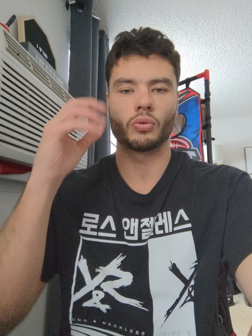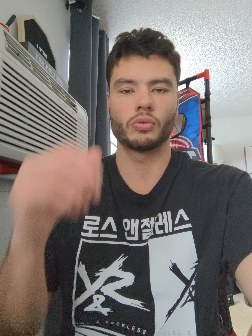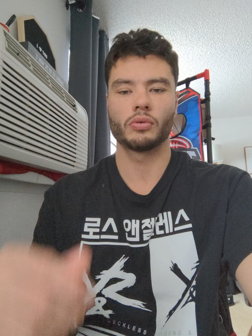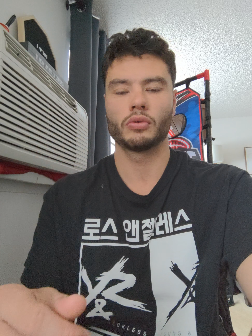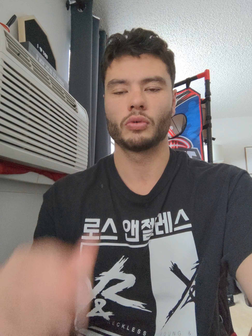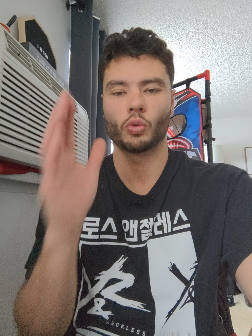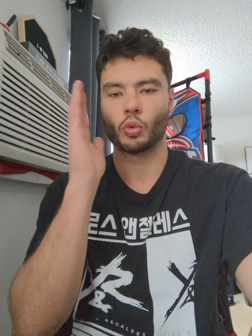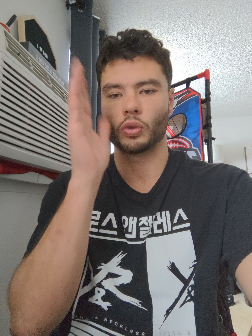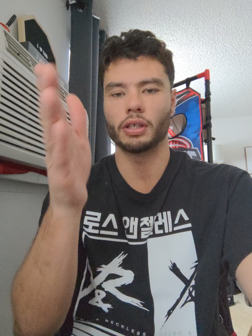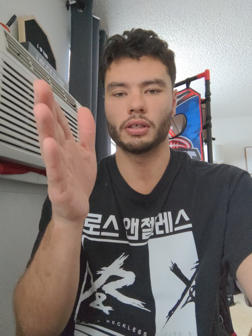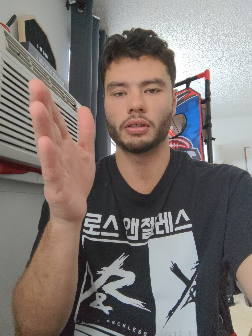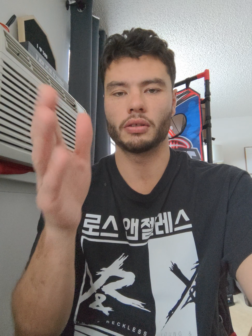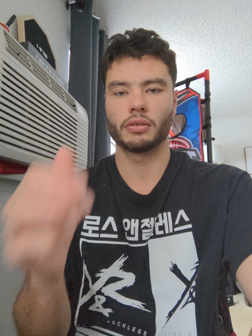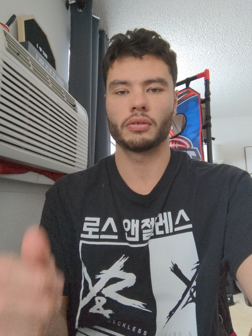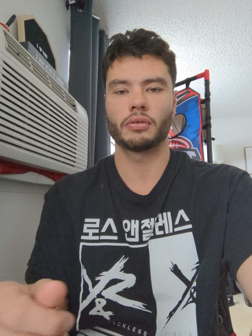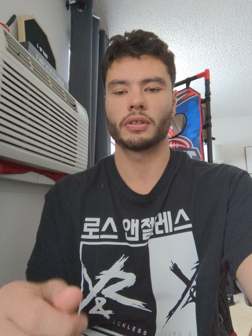will